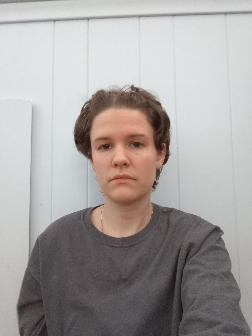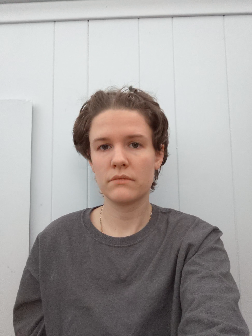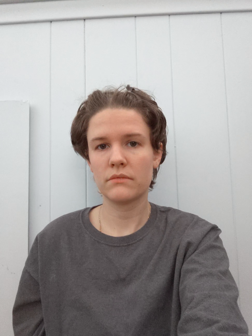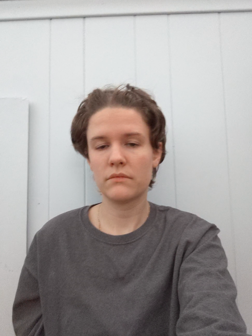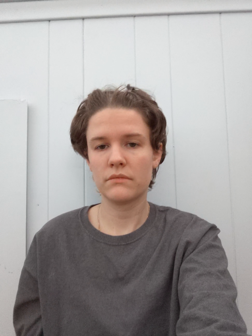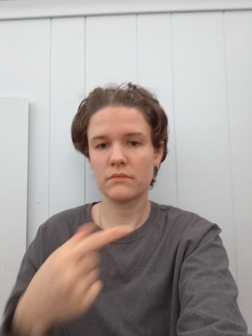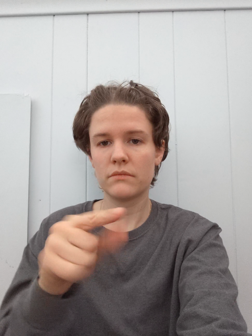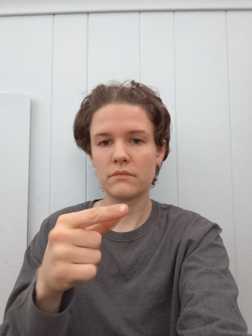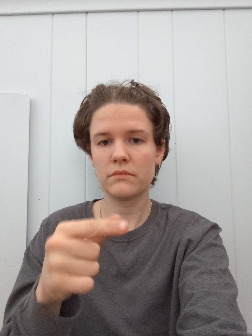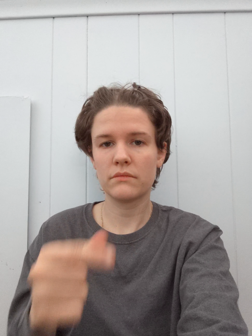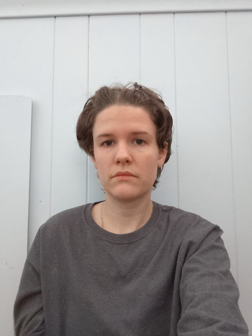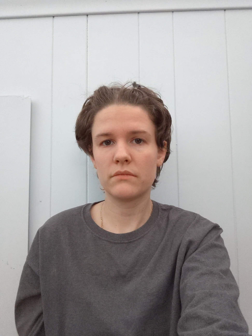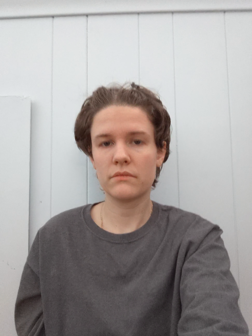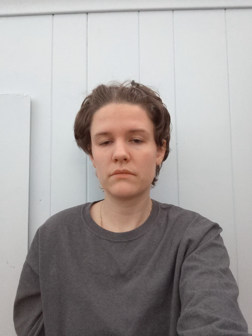green